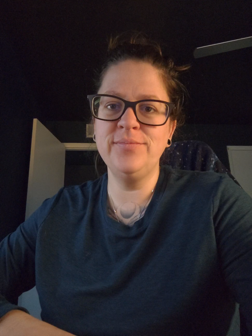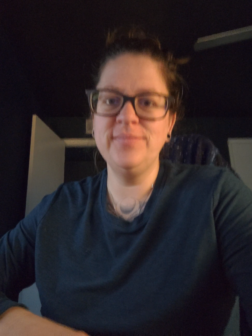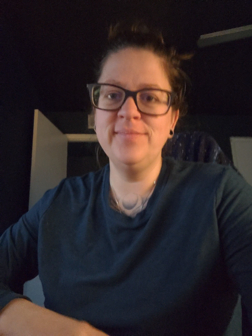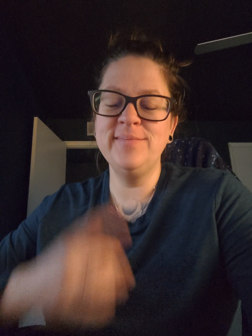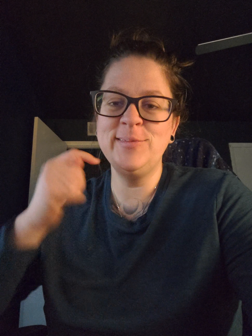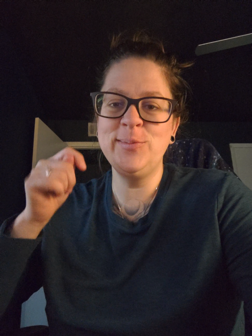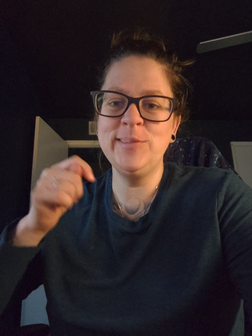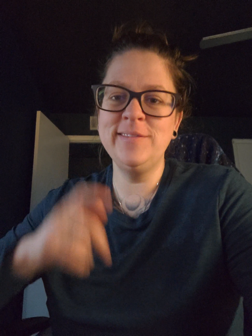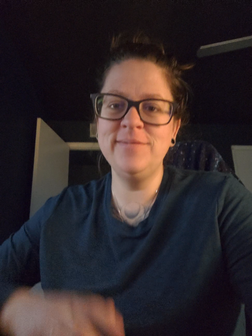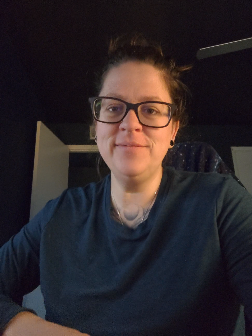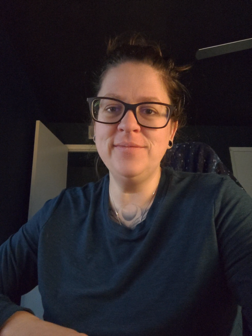toy